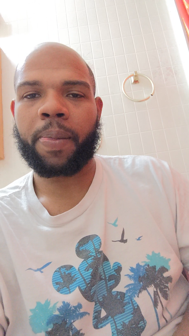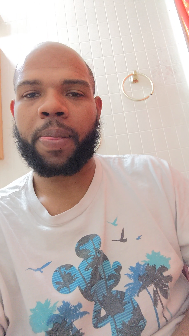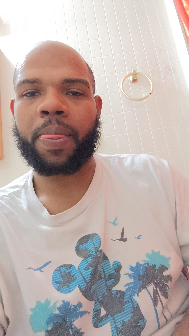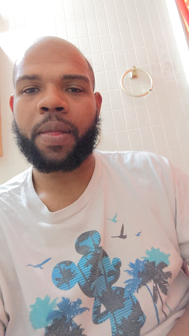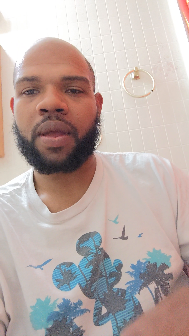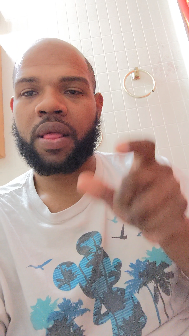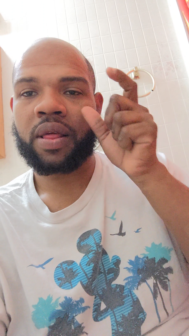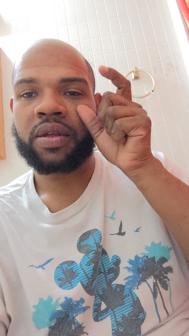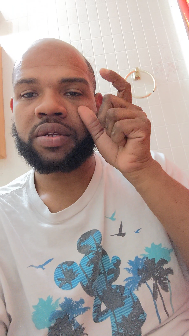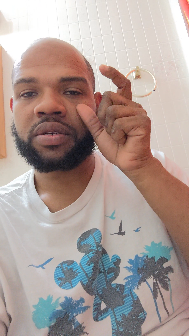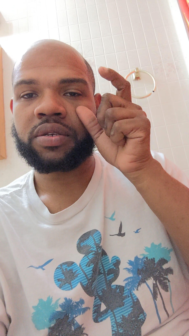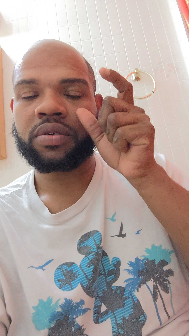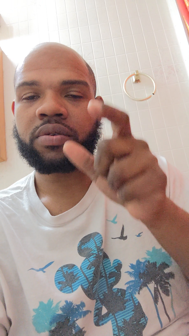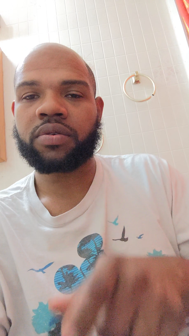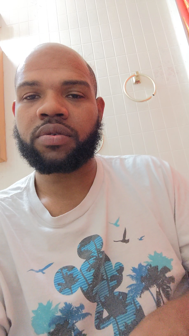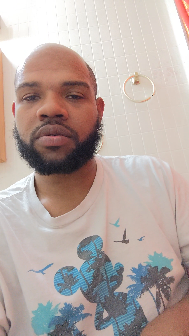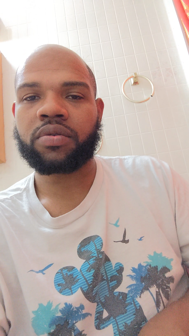glasses